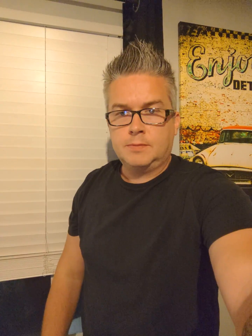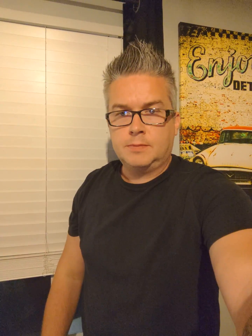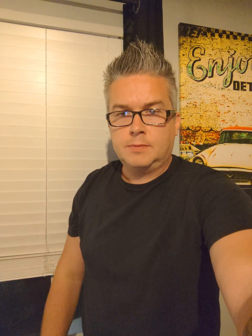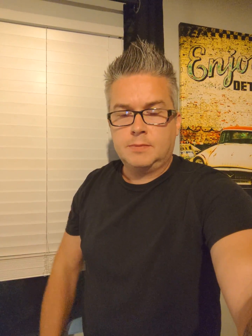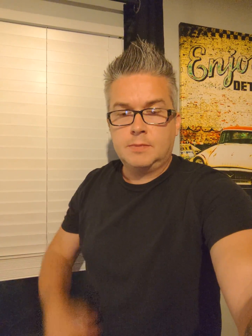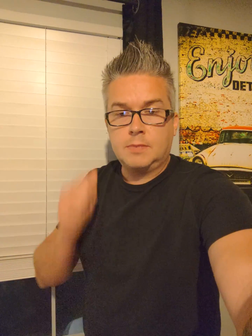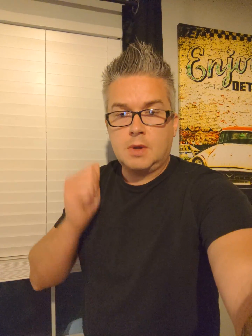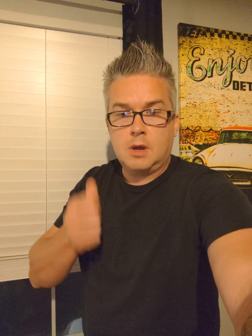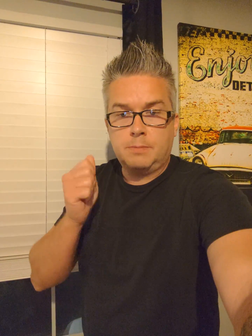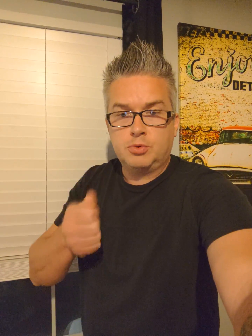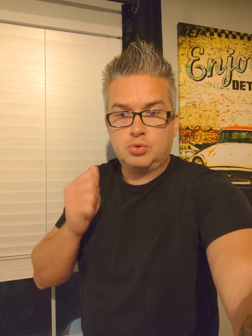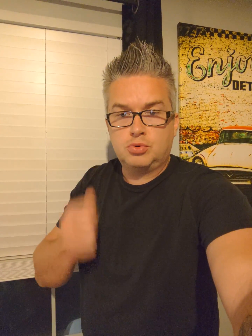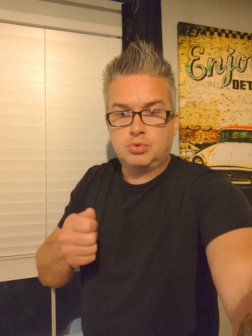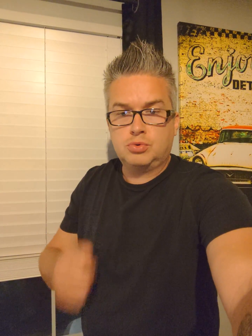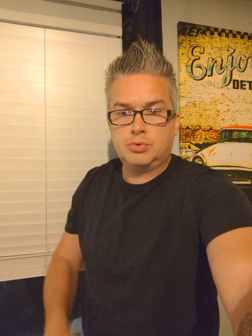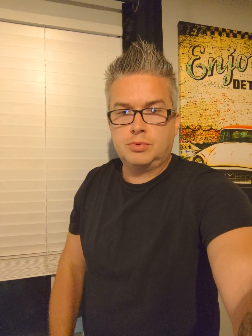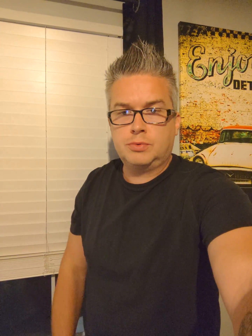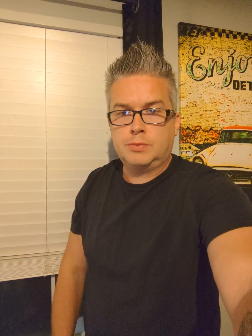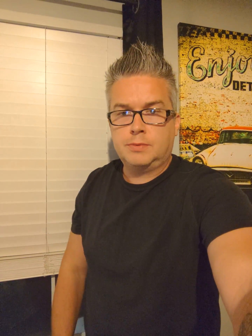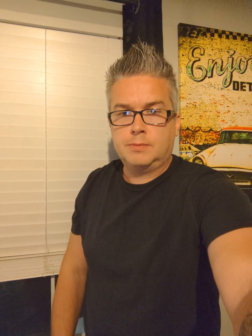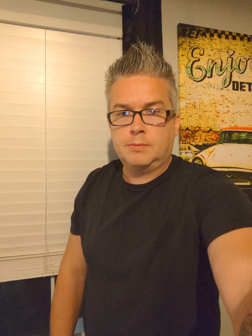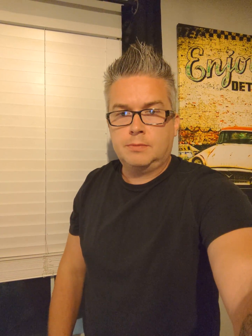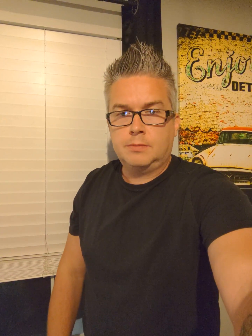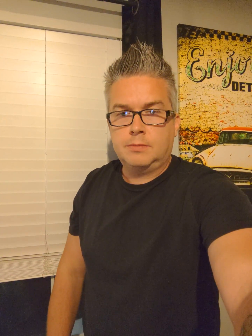hammer